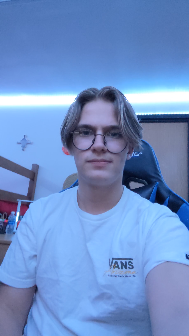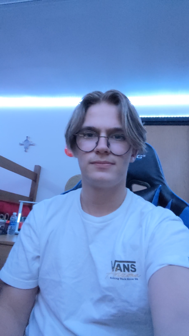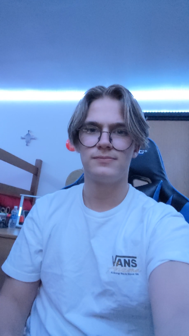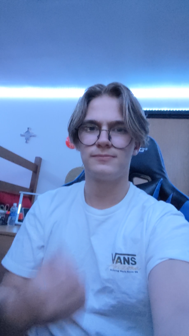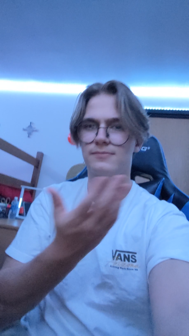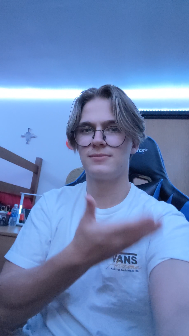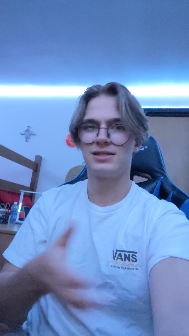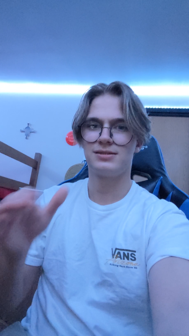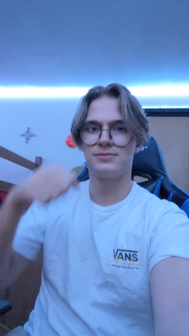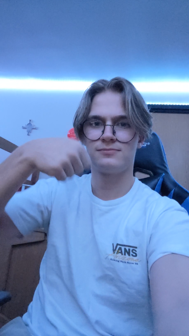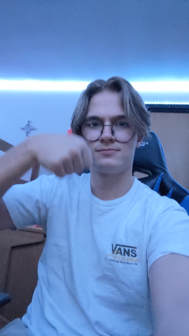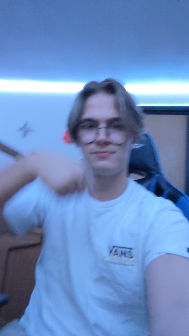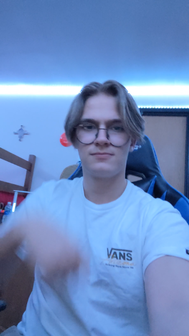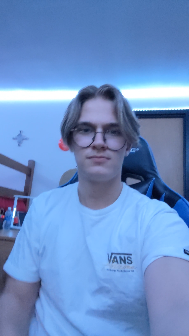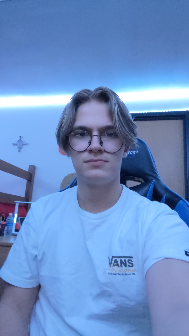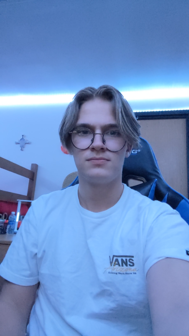basket